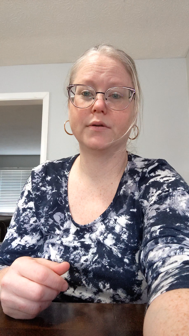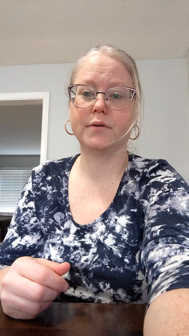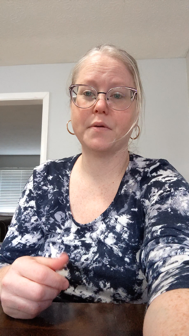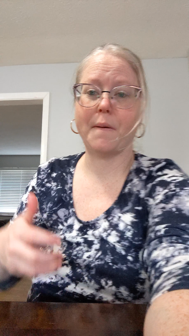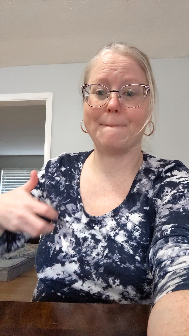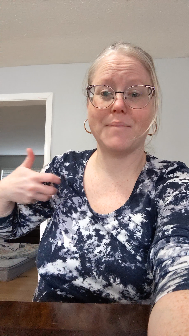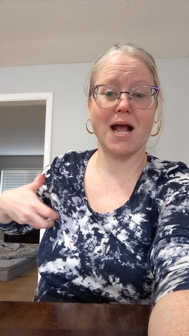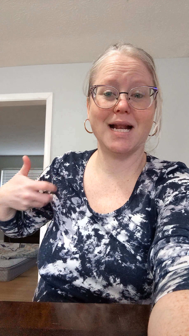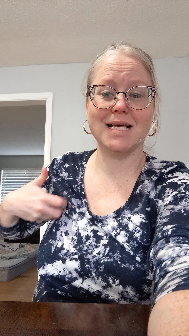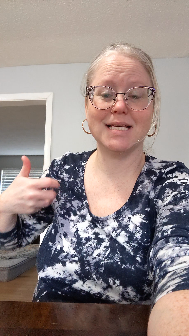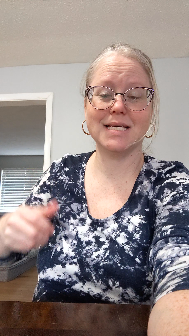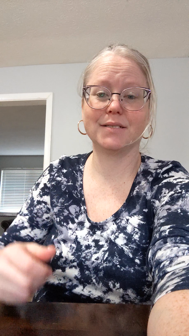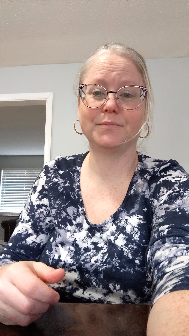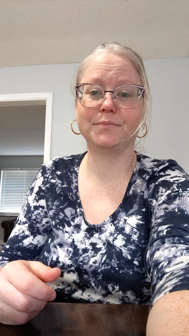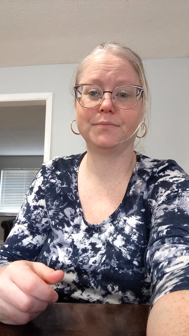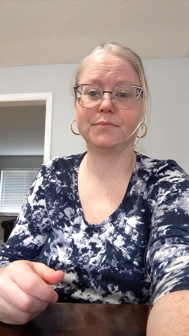monkey